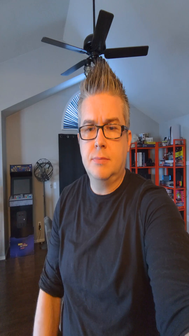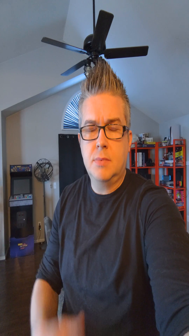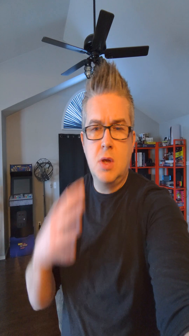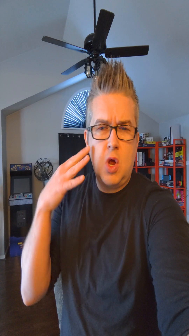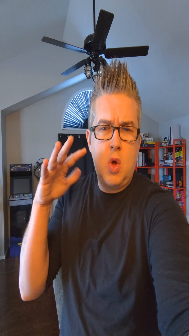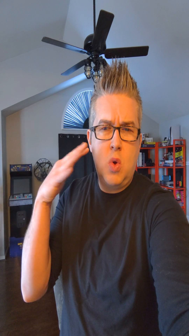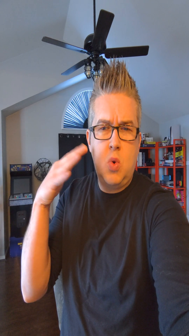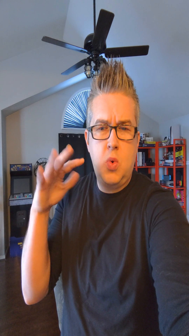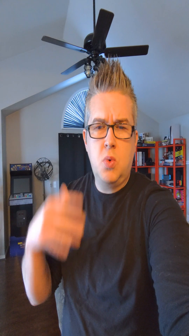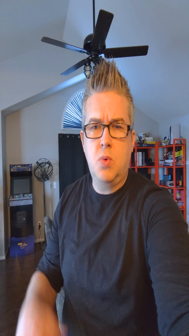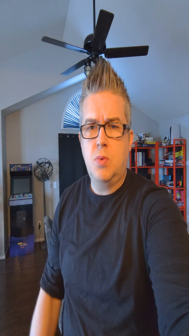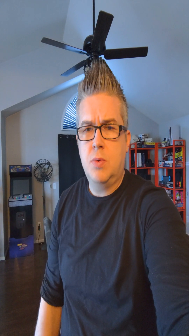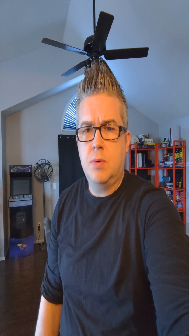noisy